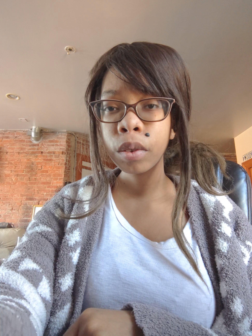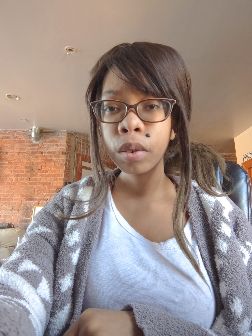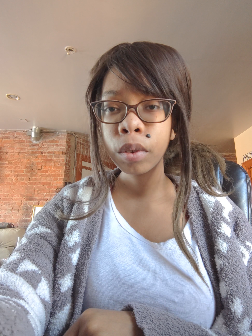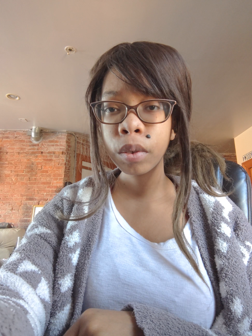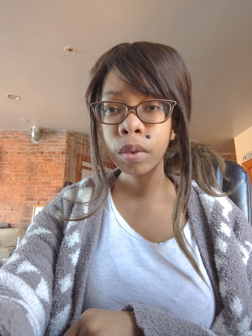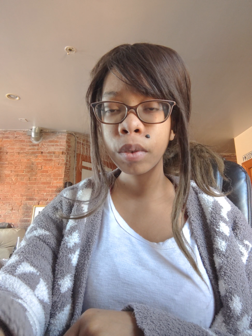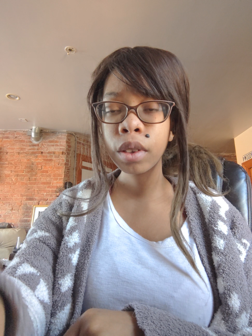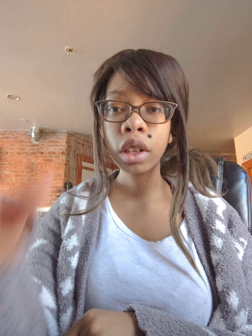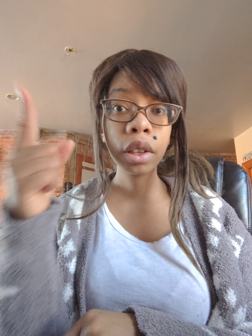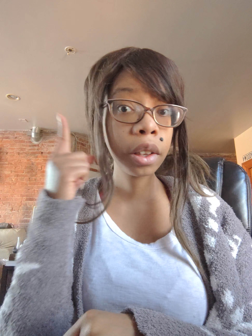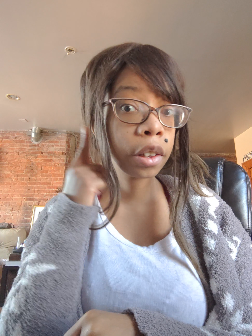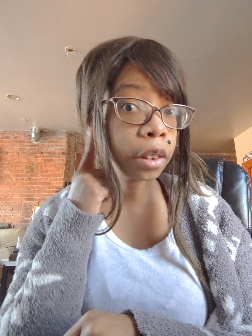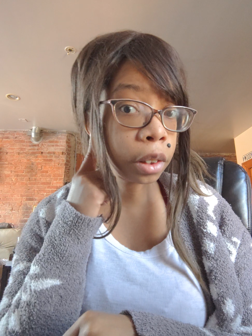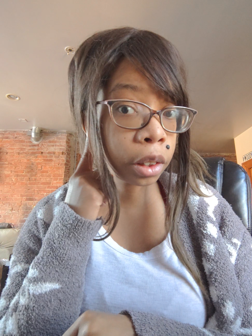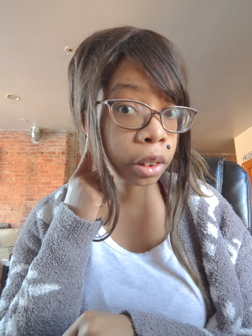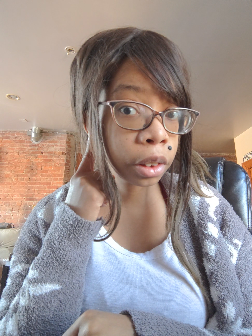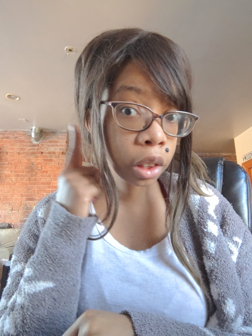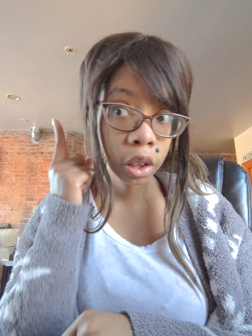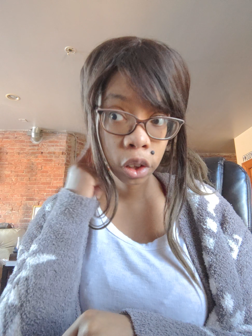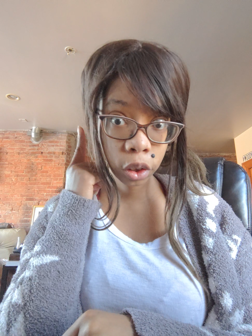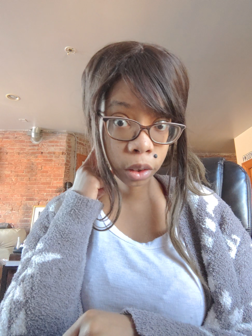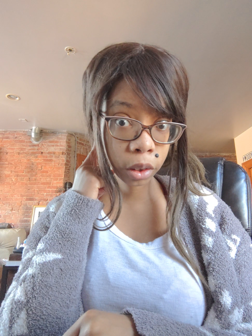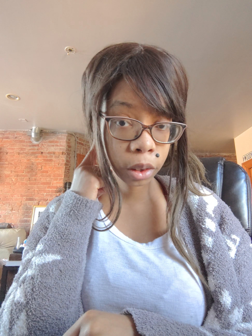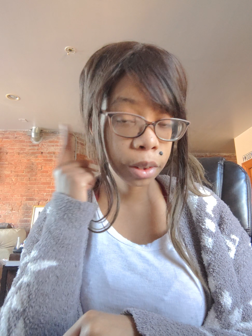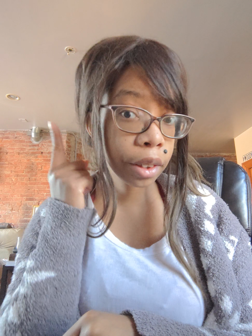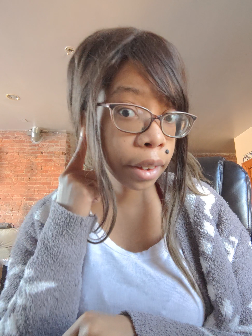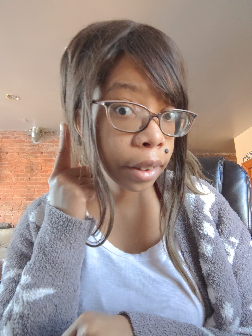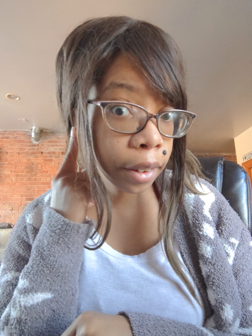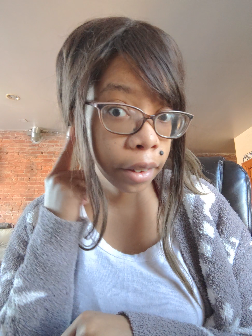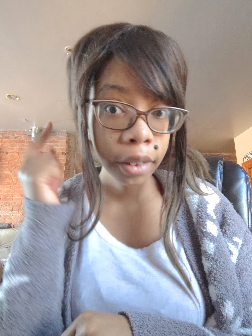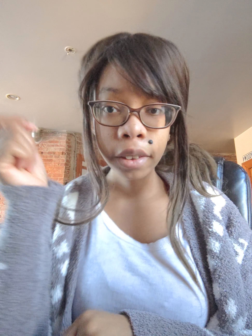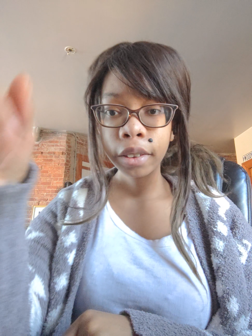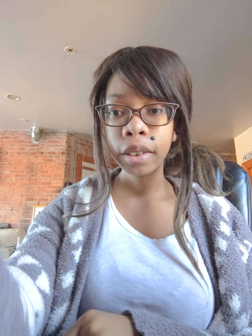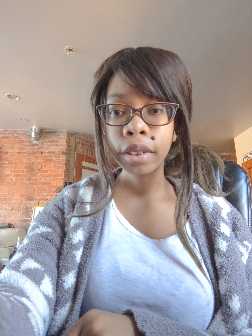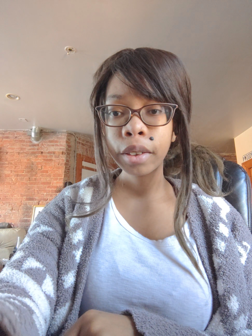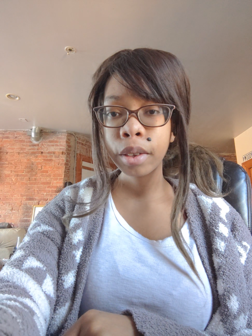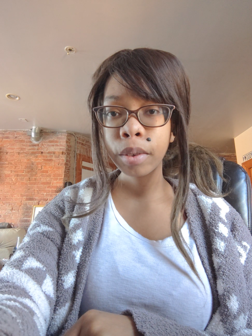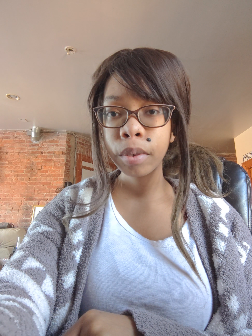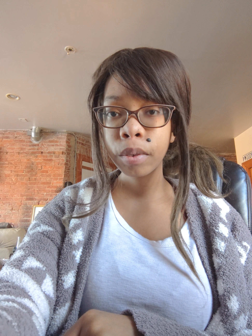hear